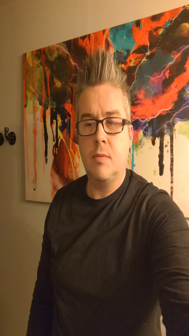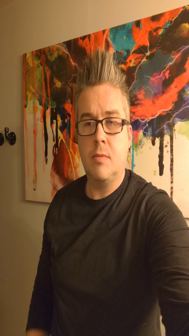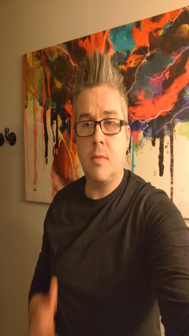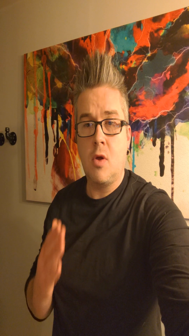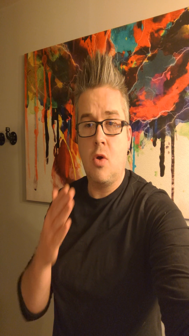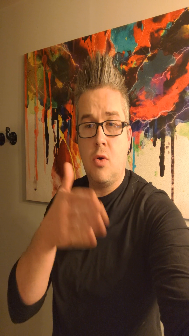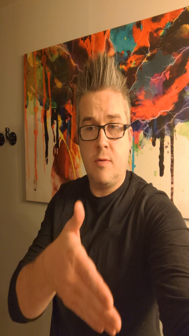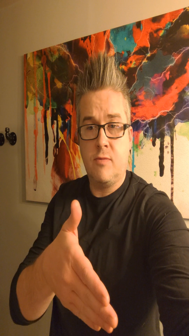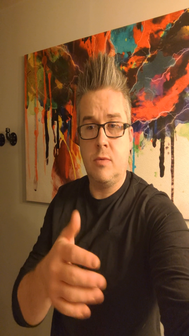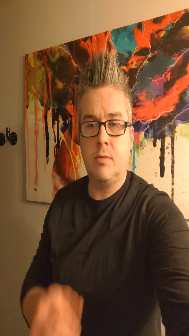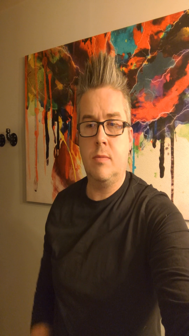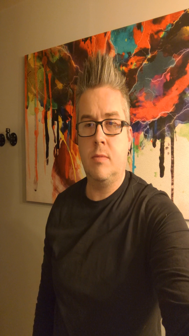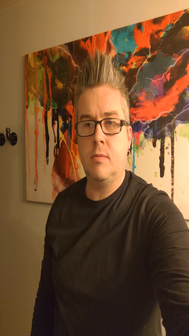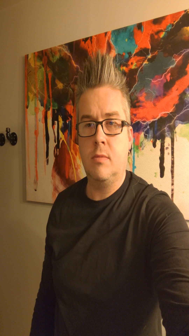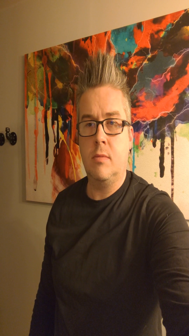after